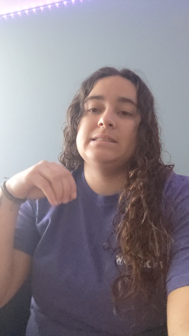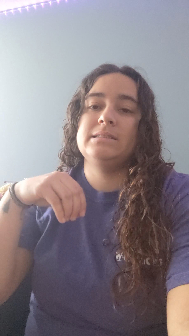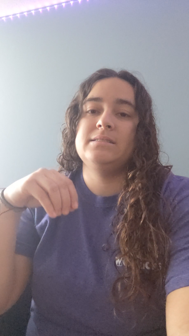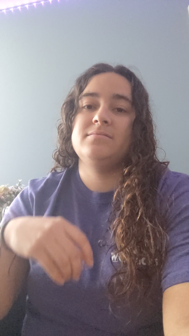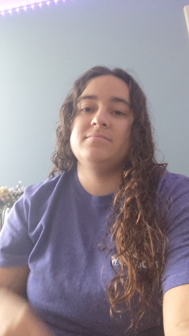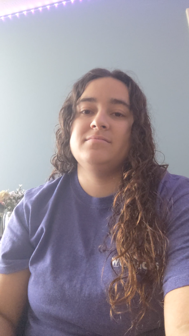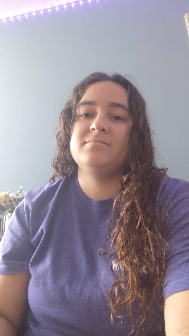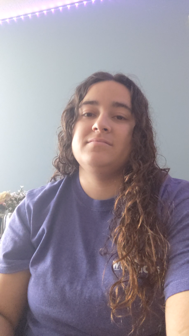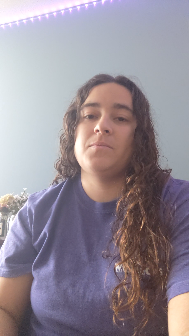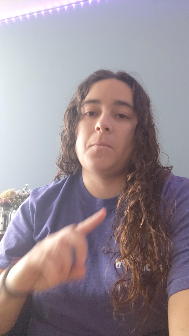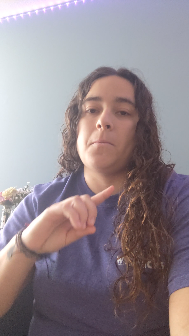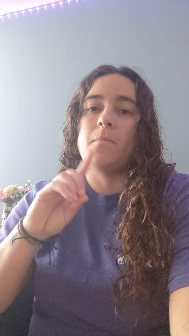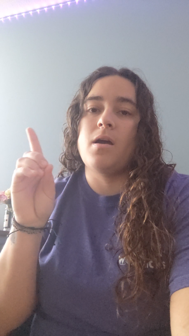but